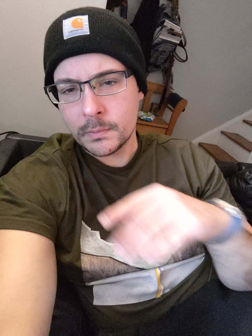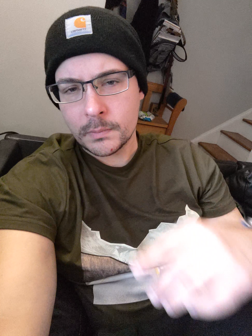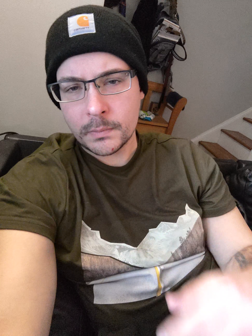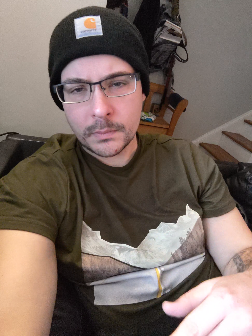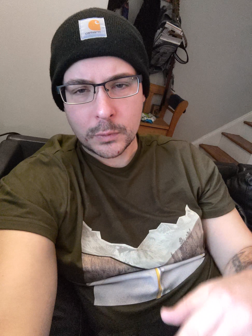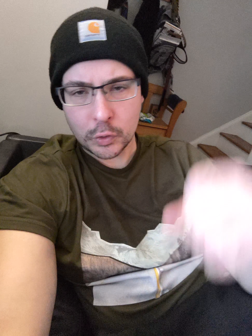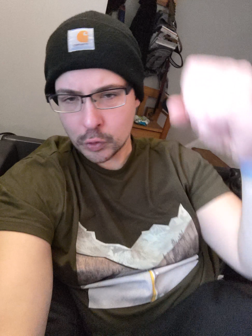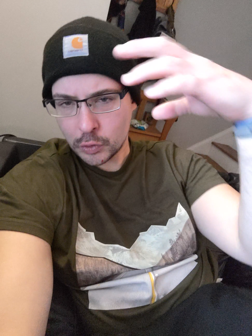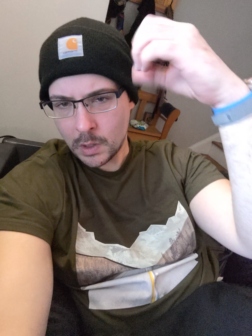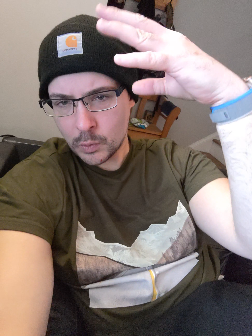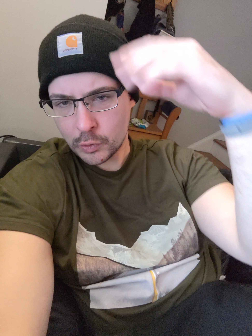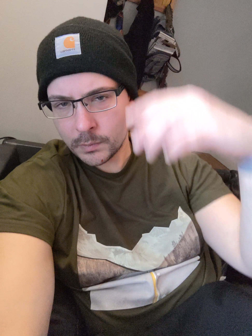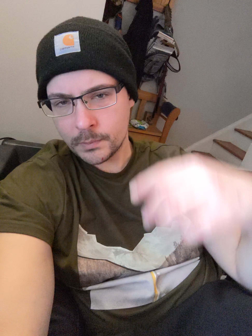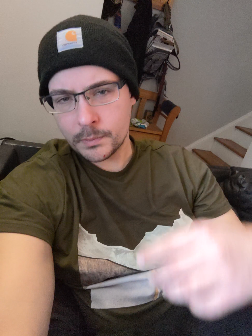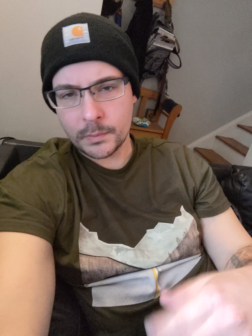shower